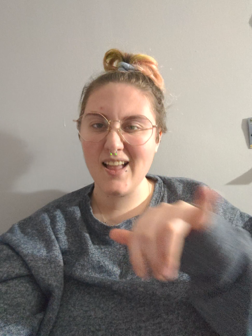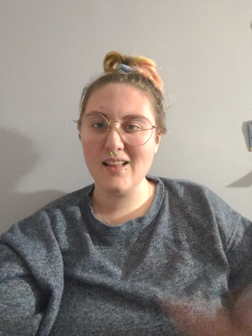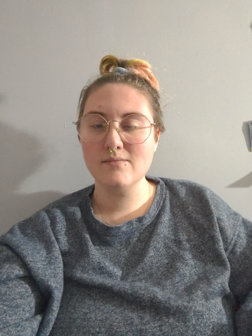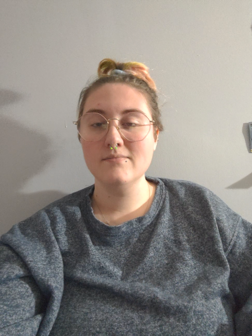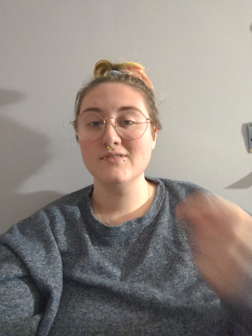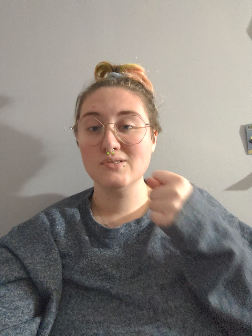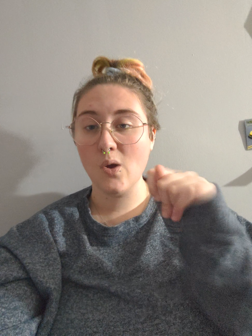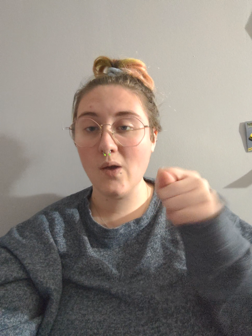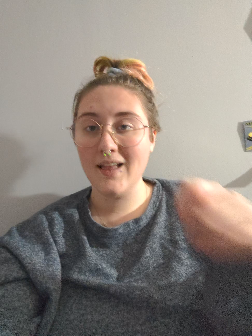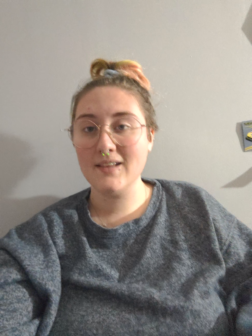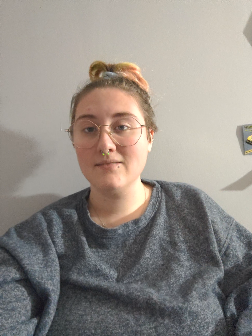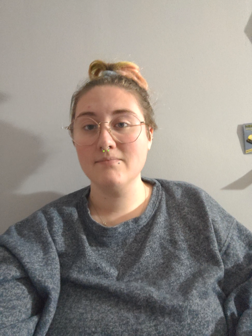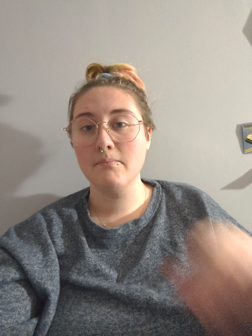toy